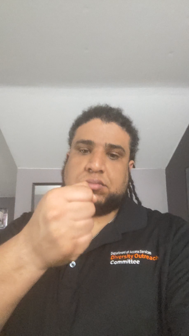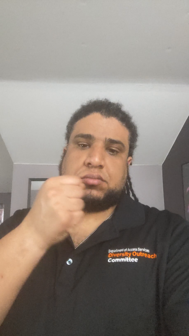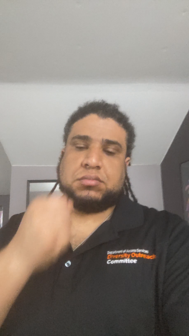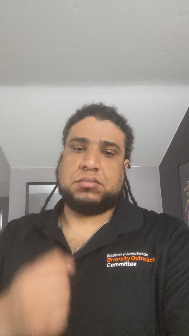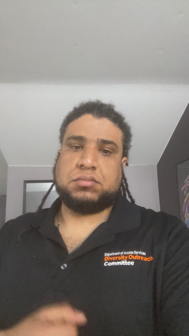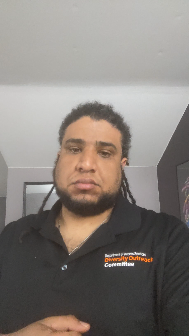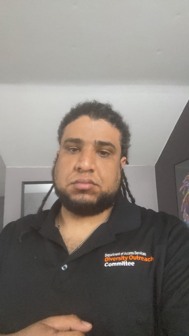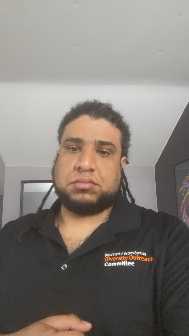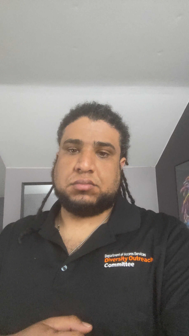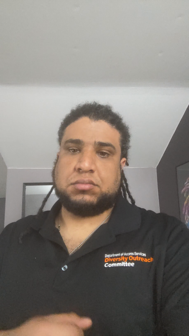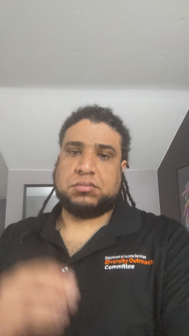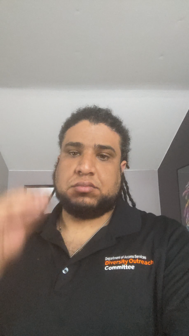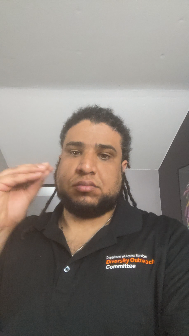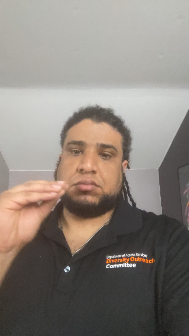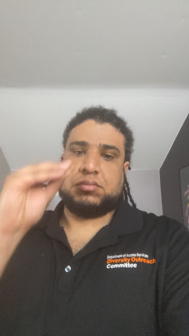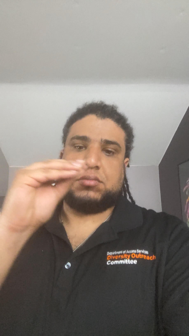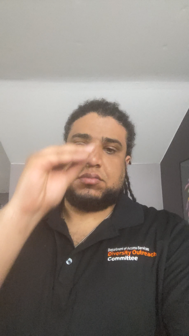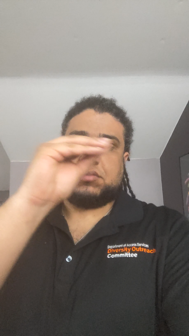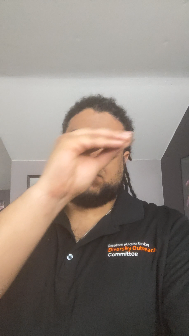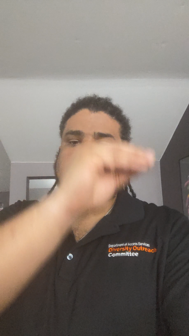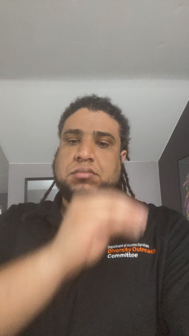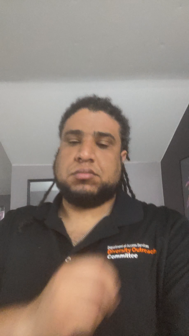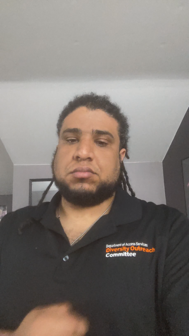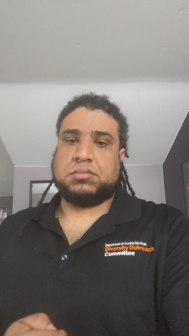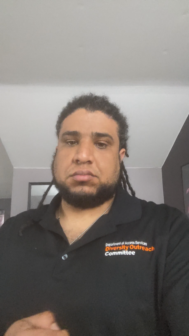dinosaur